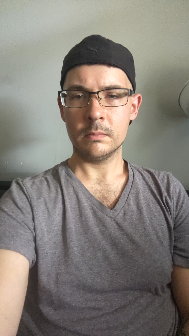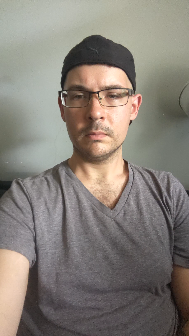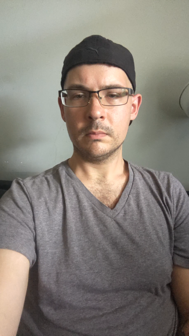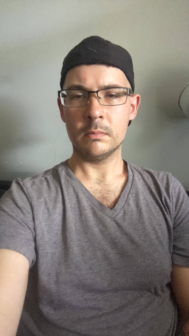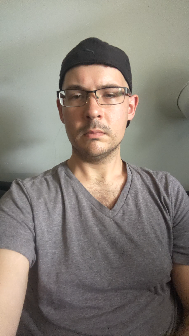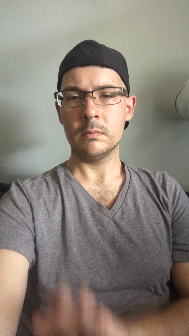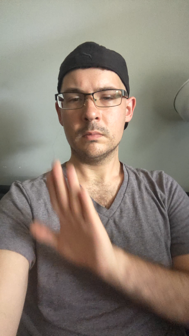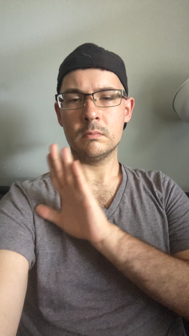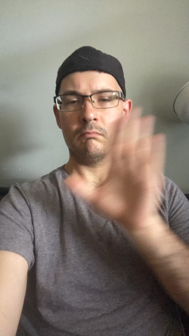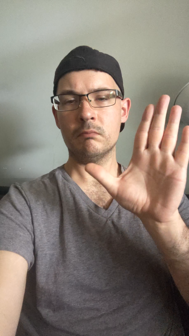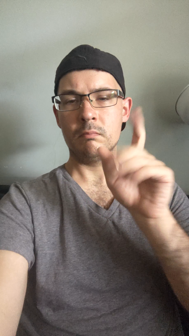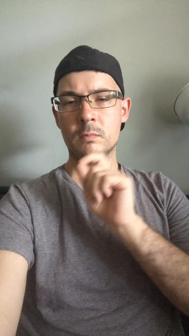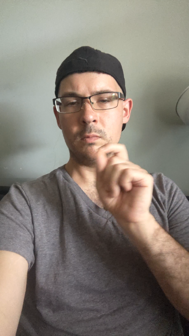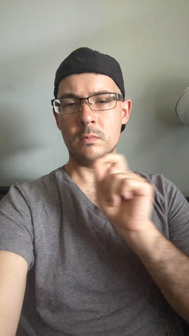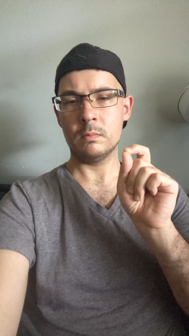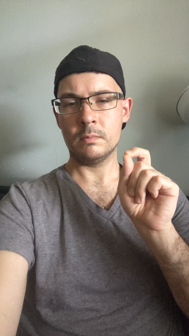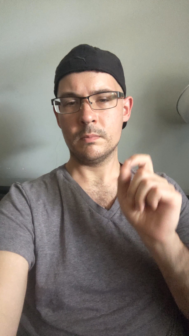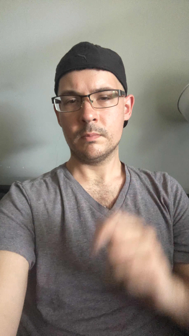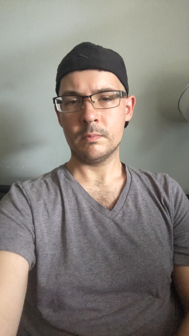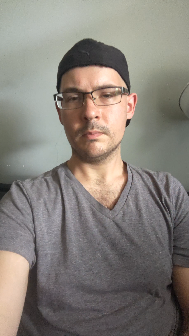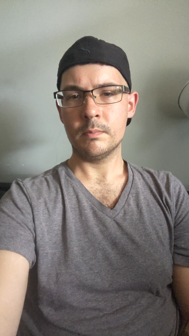chalk